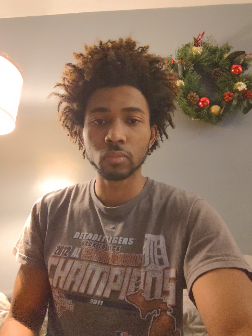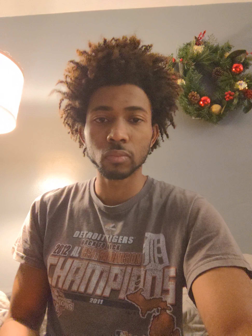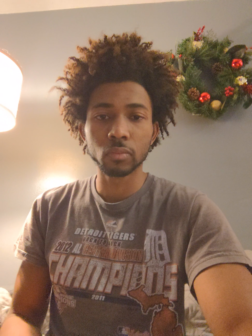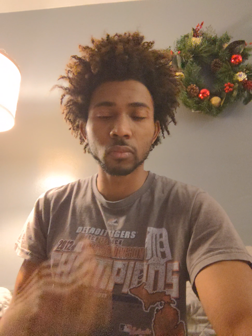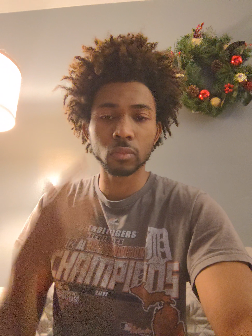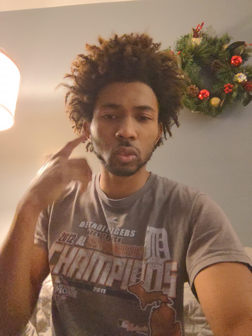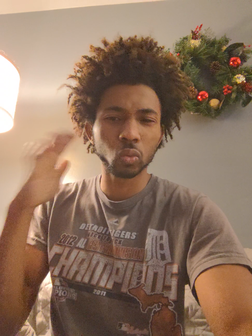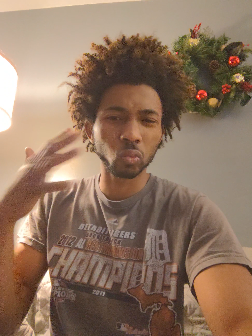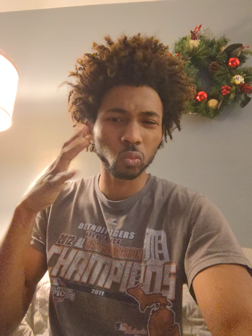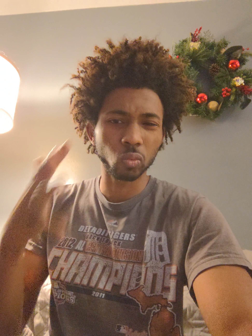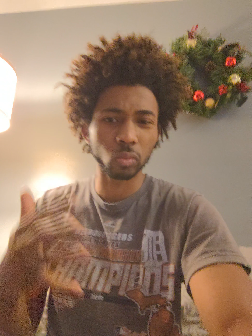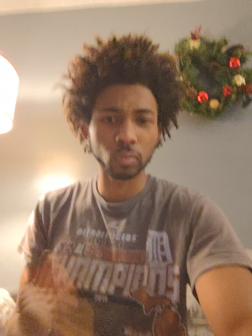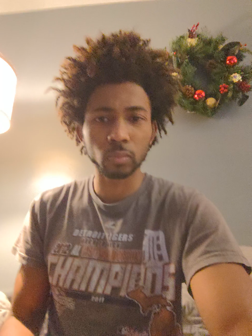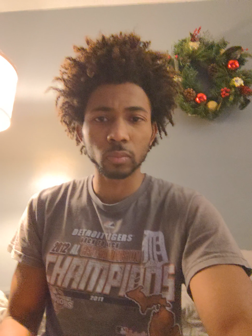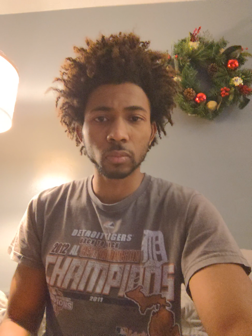loud